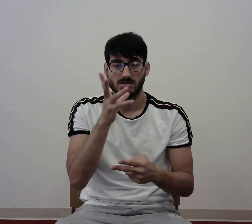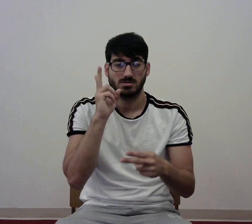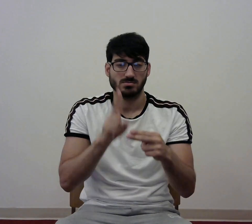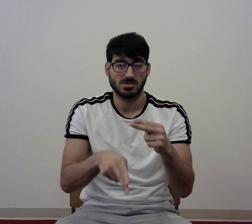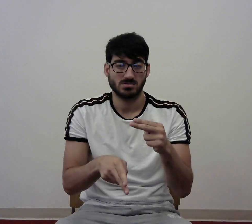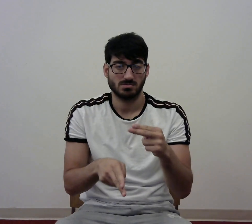bitmək